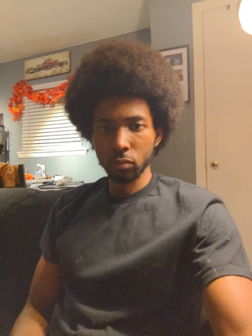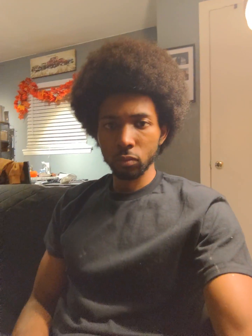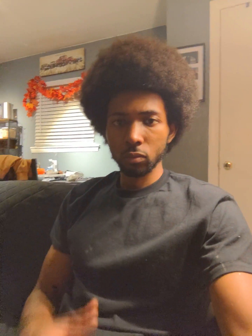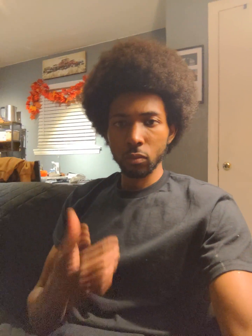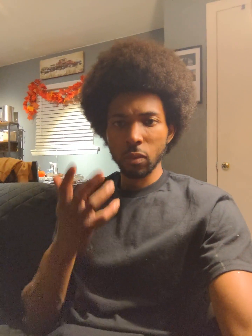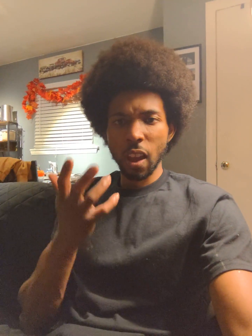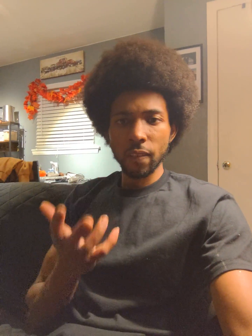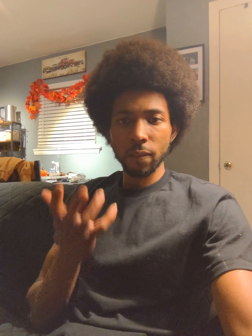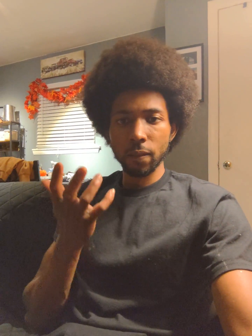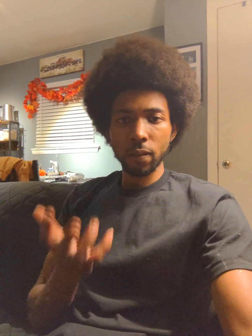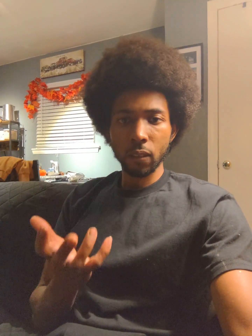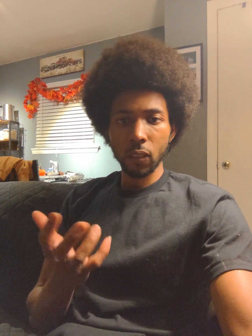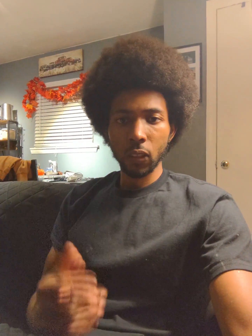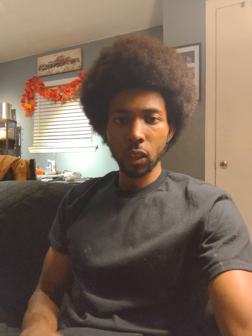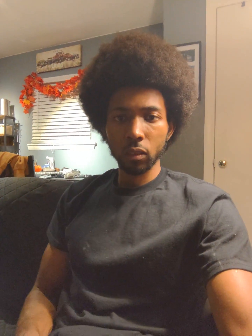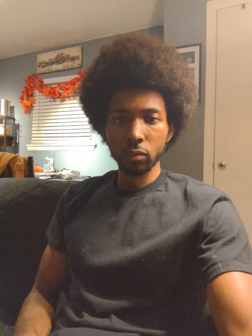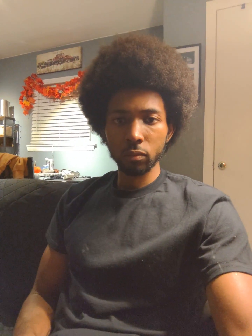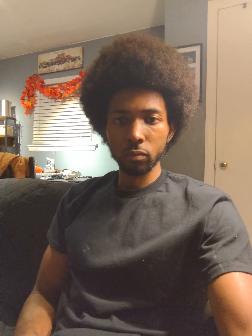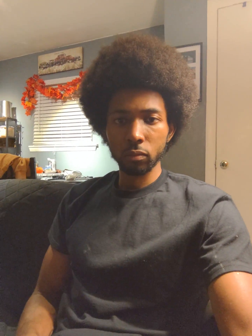heavy